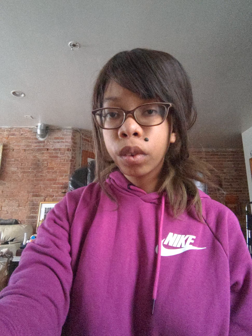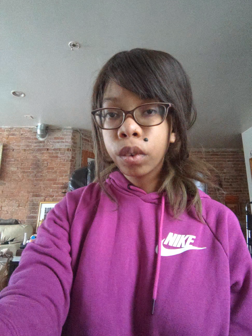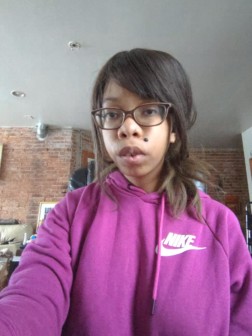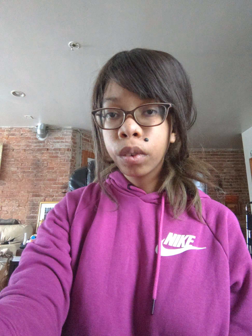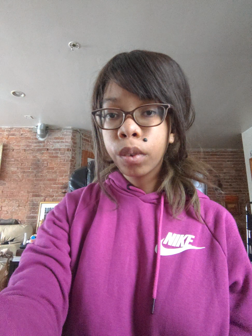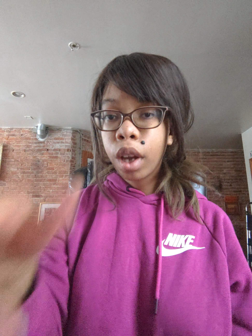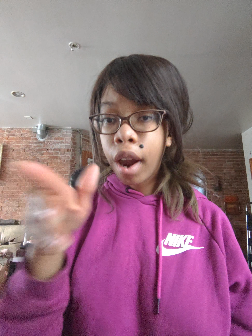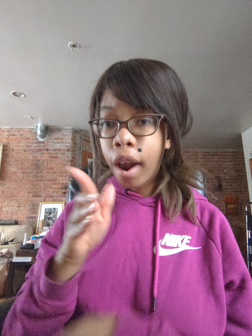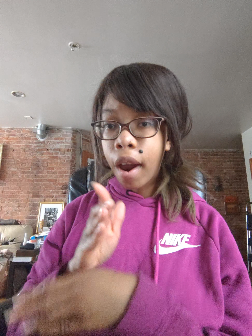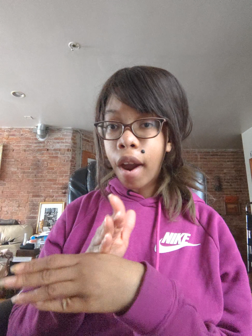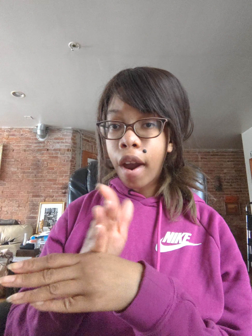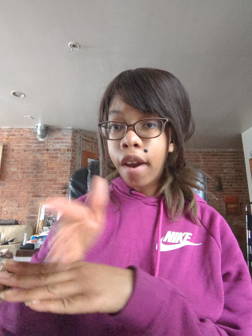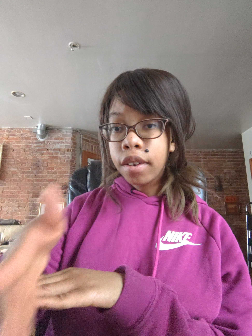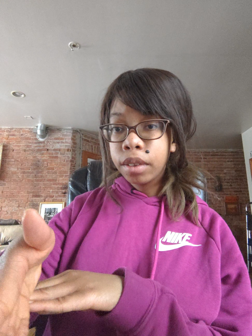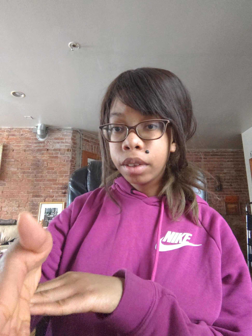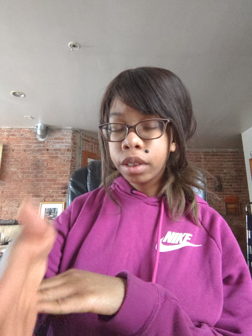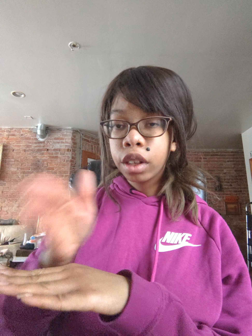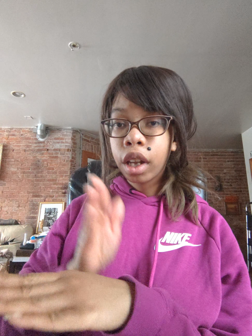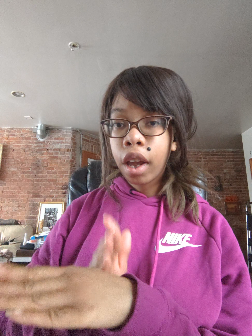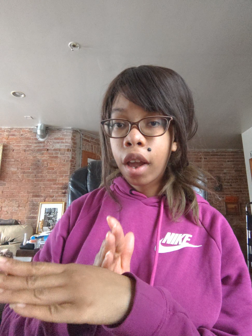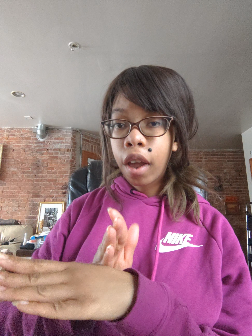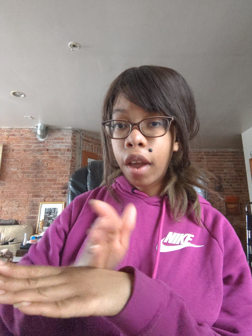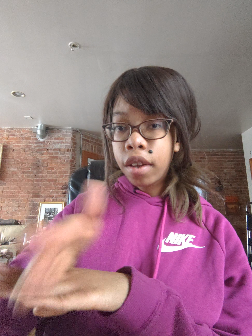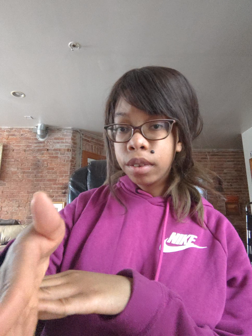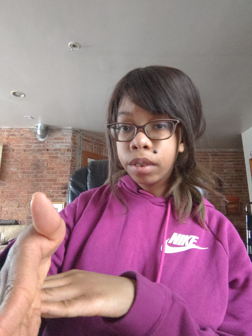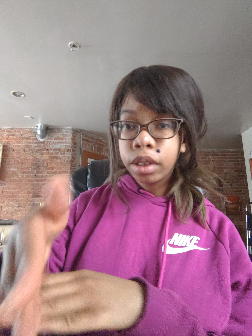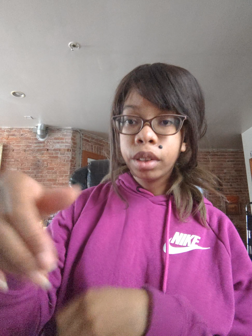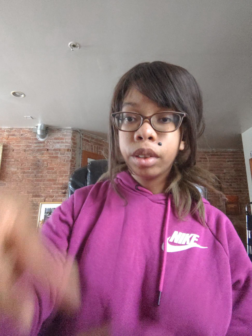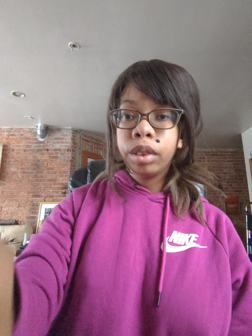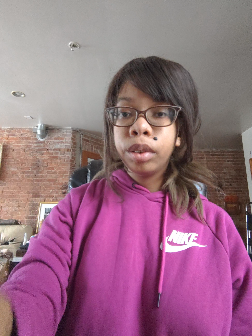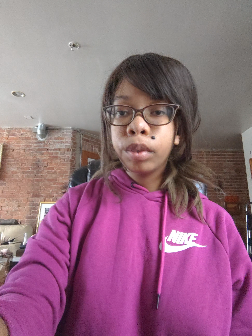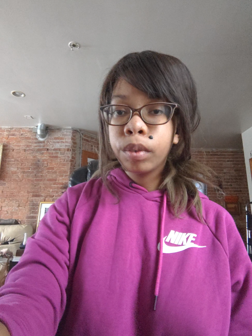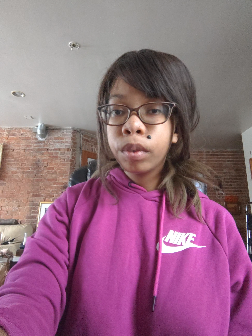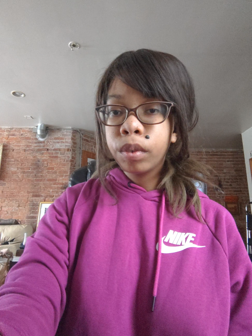after